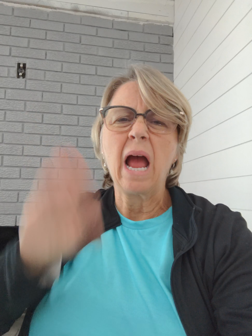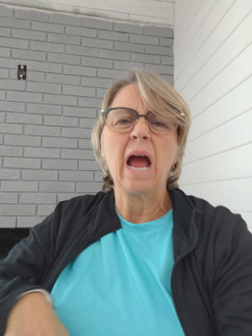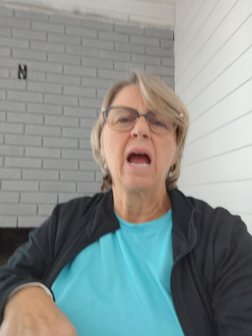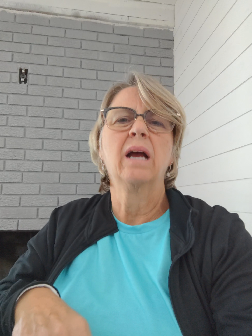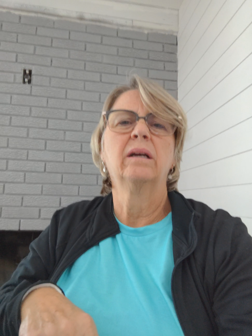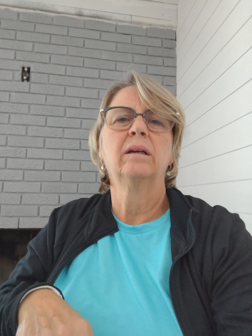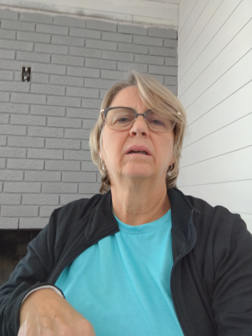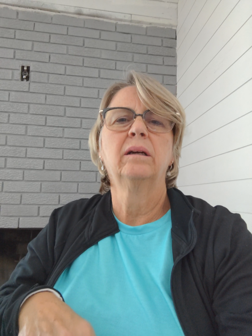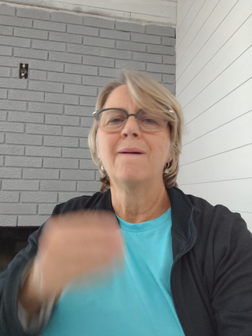bad